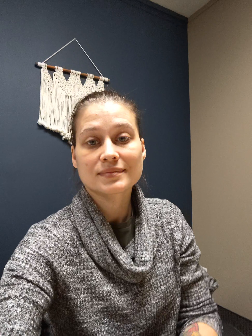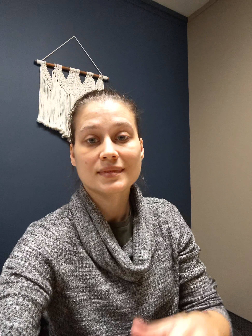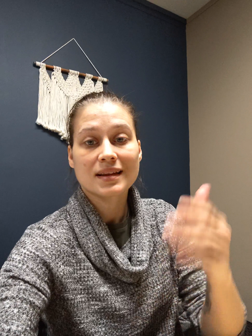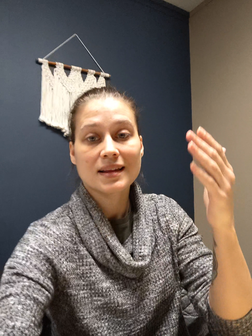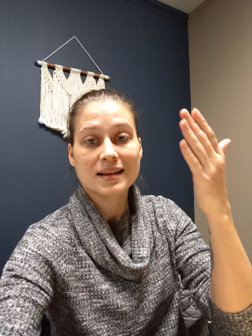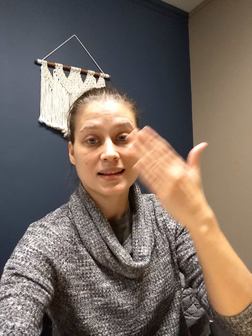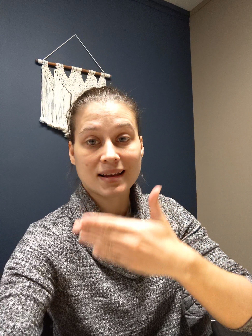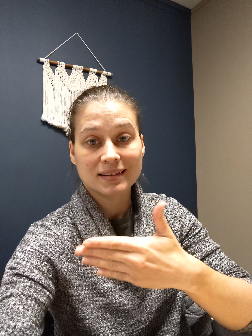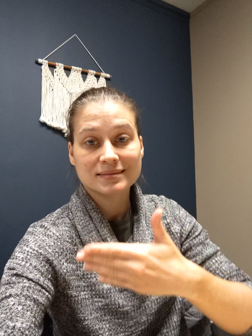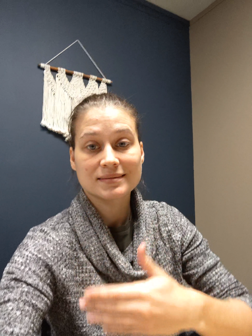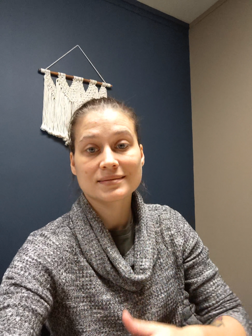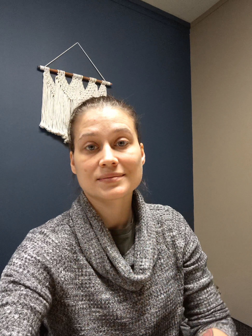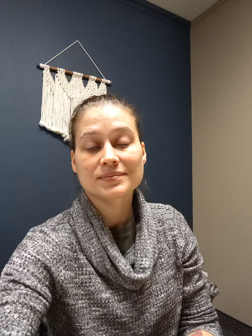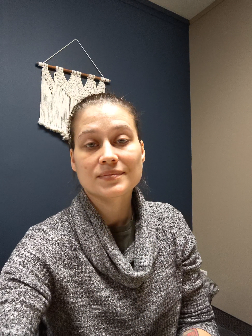night